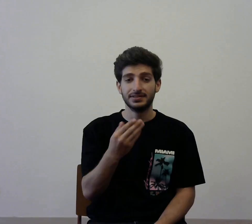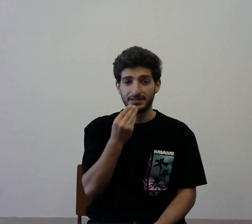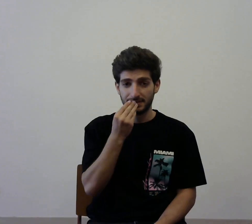yemək